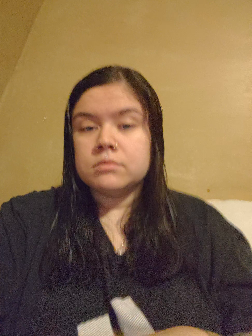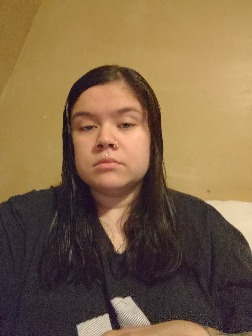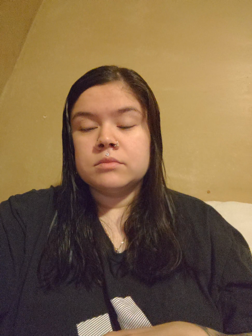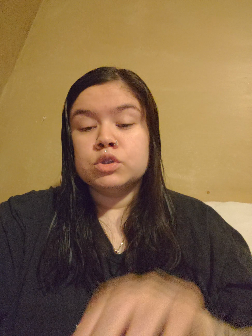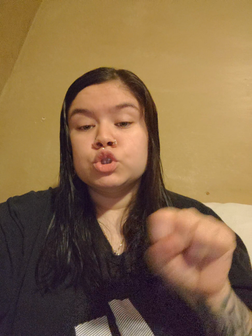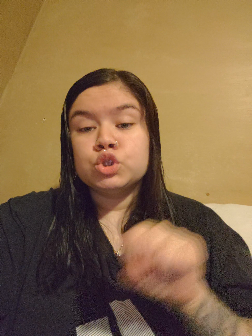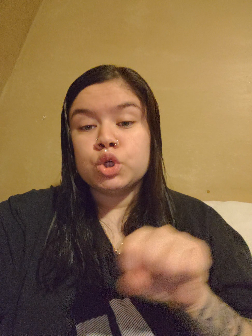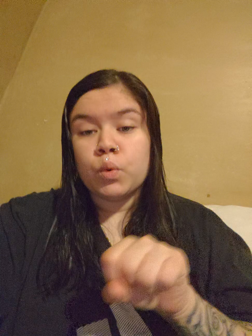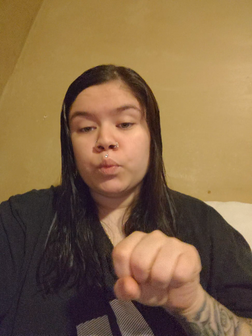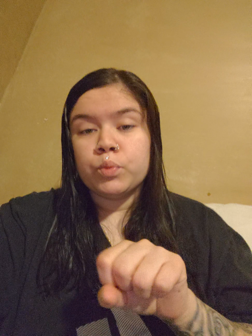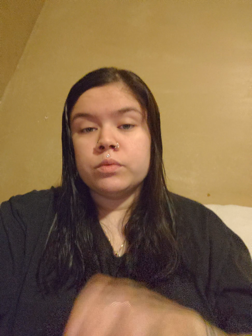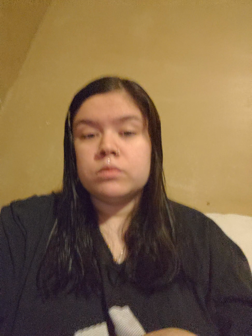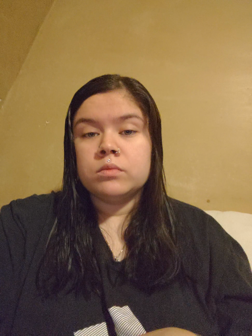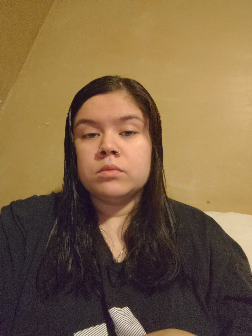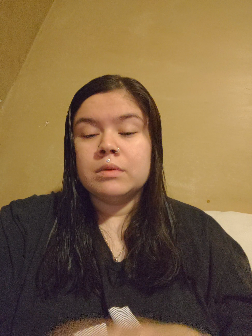shoe